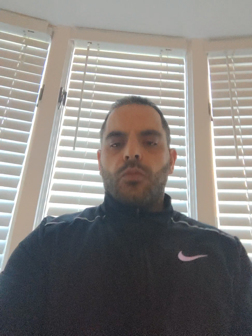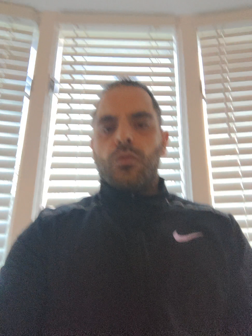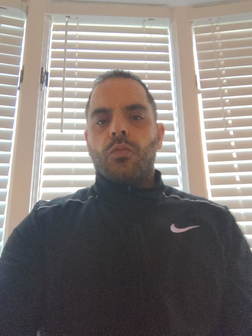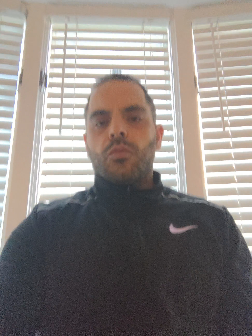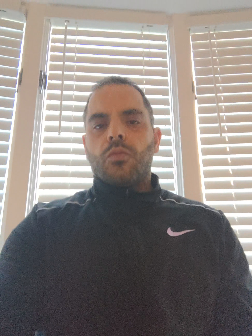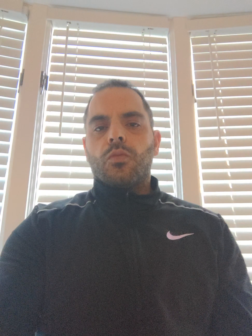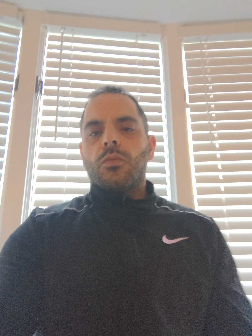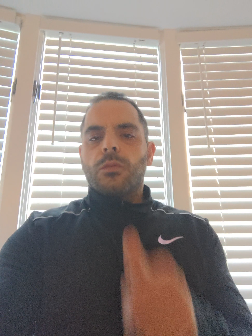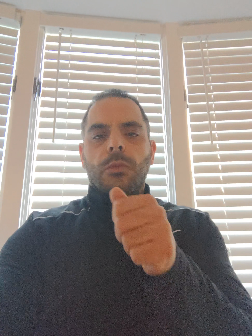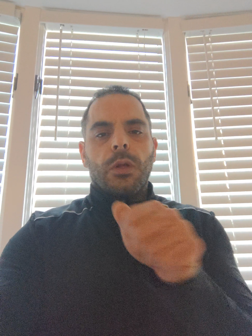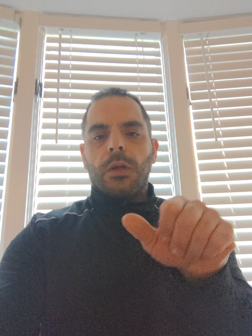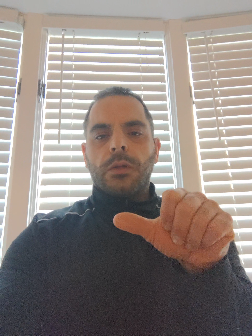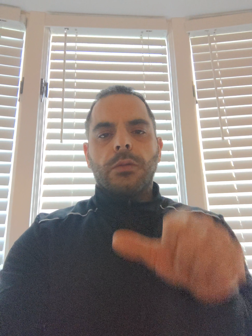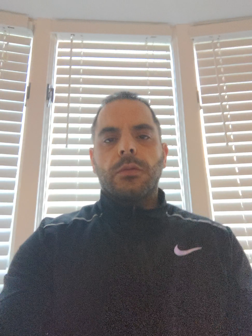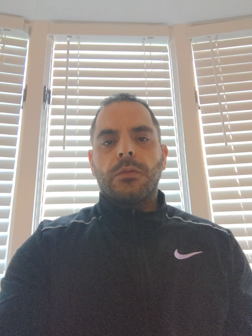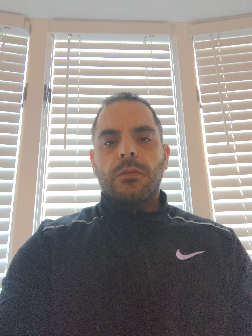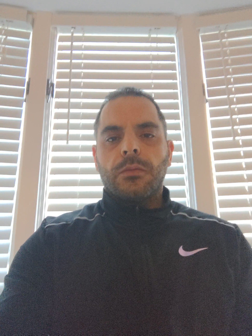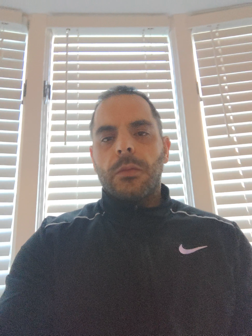any